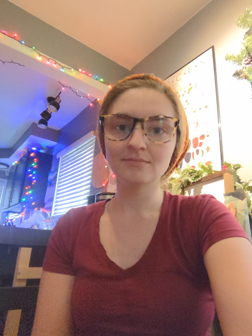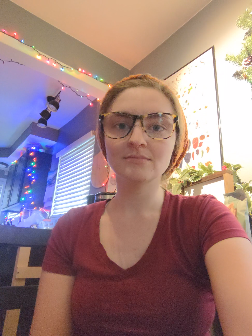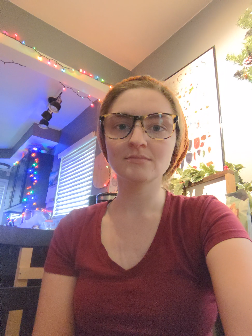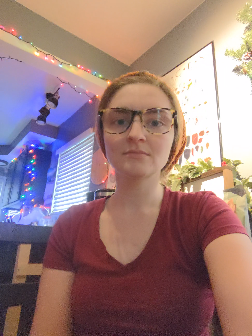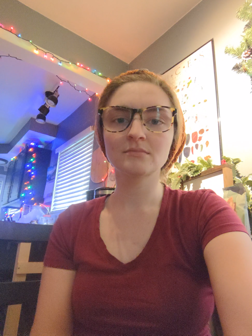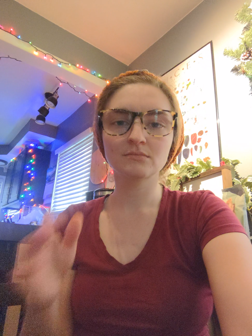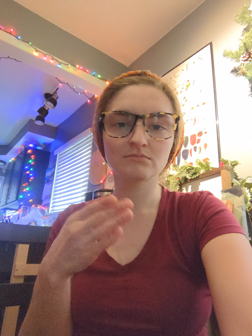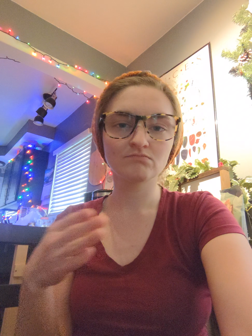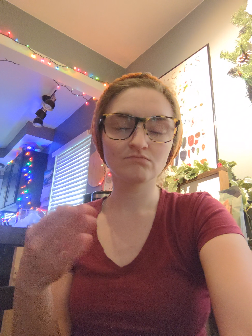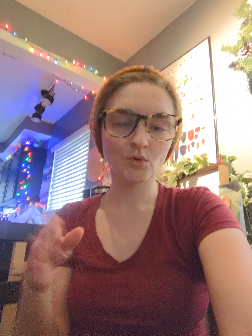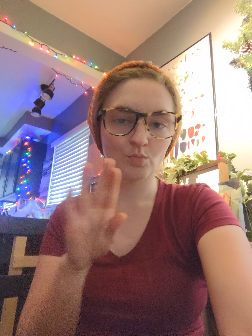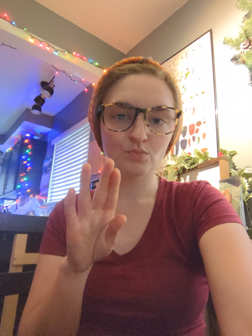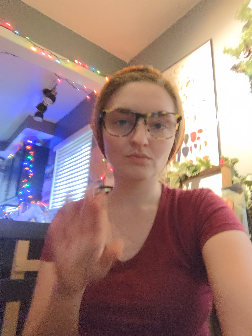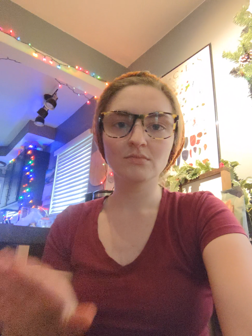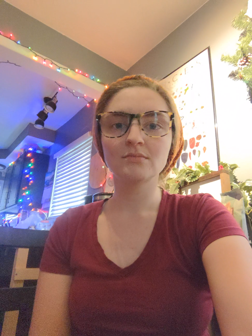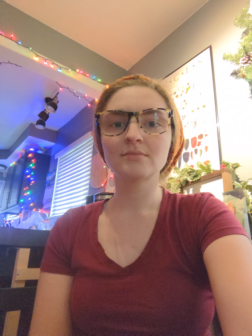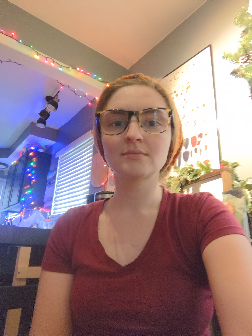close